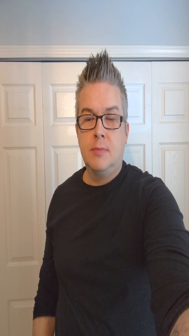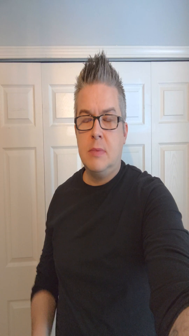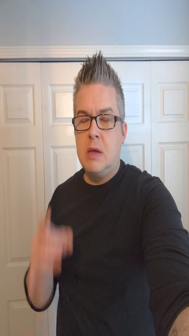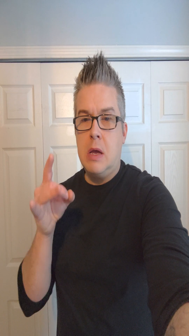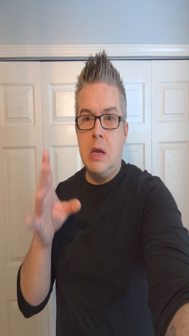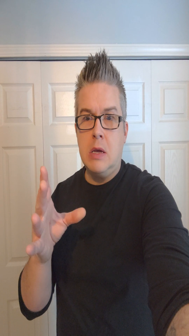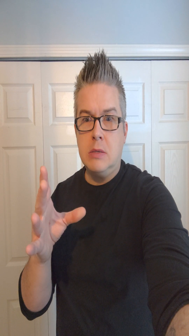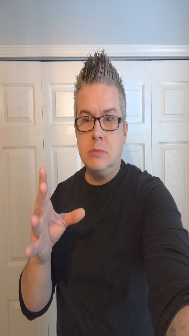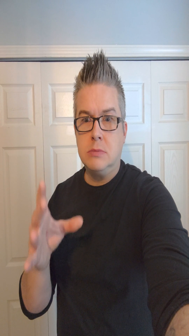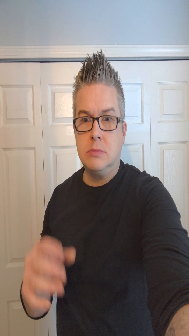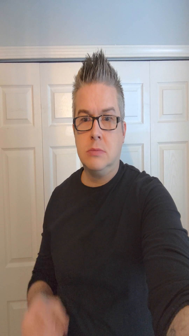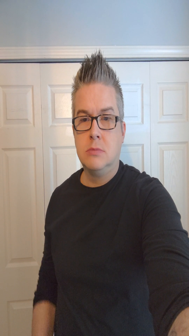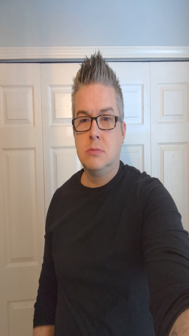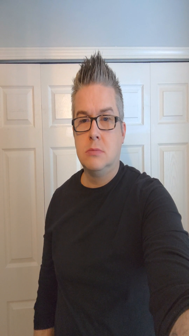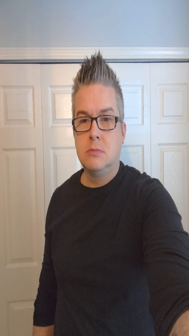hate